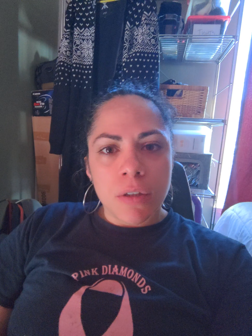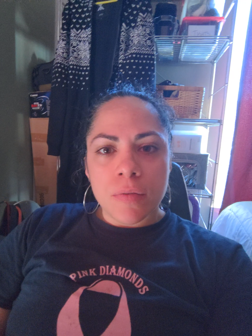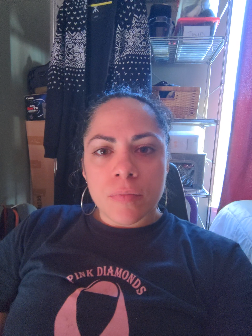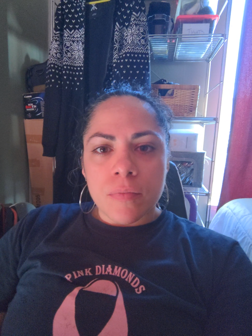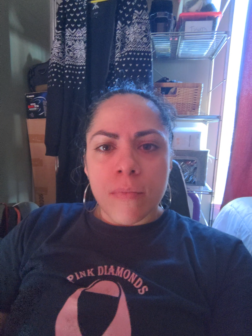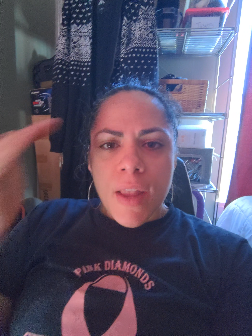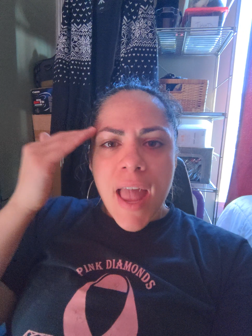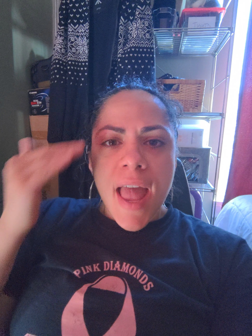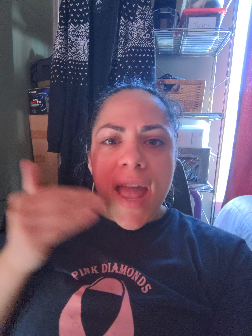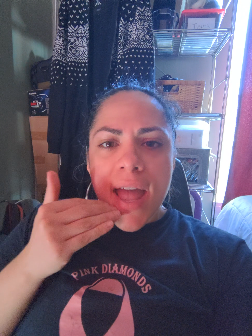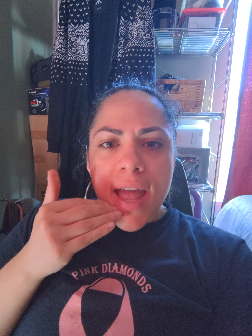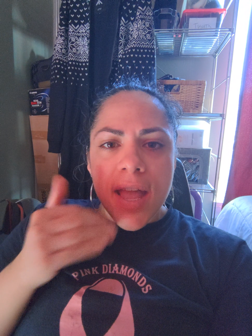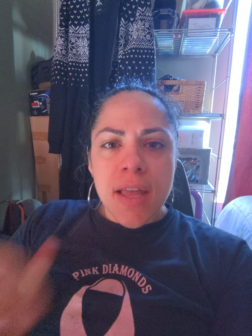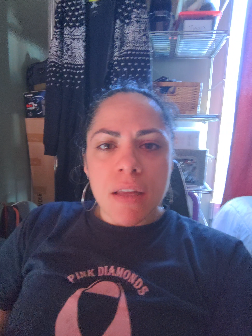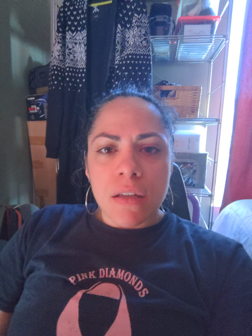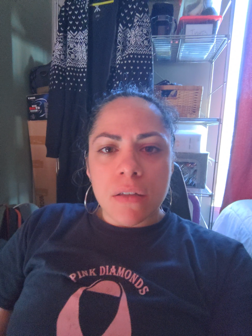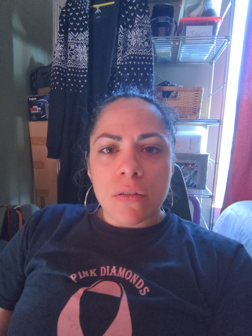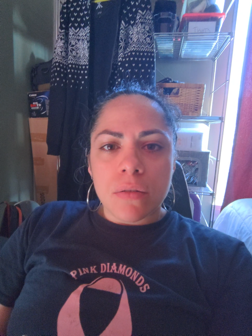head